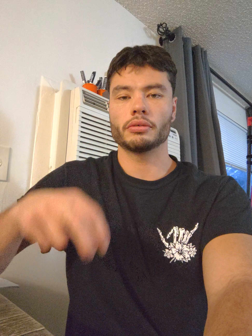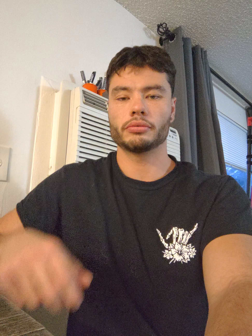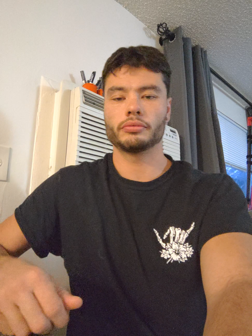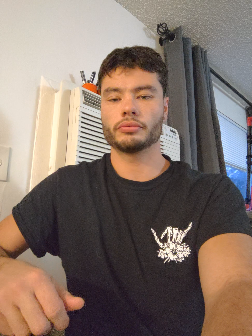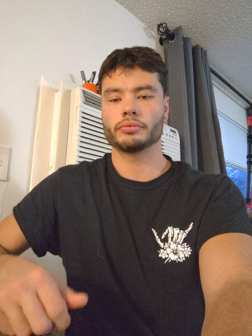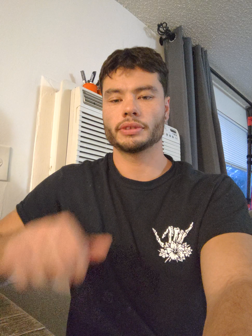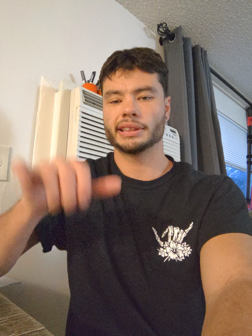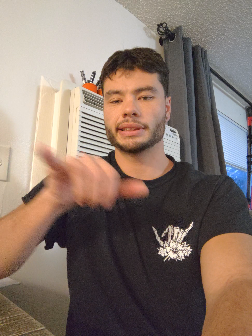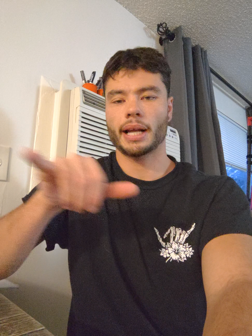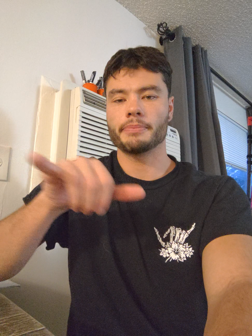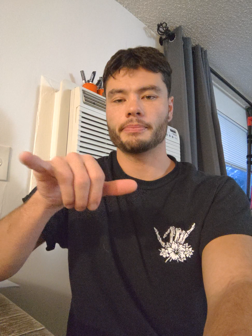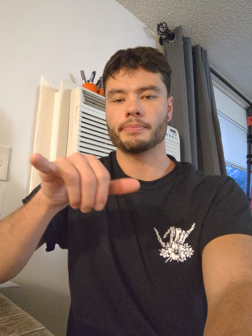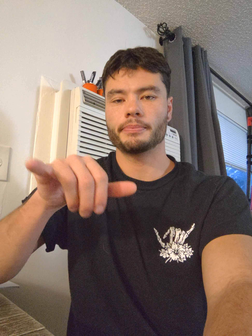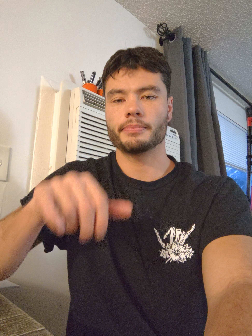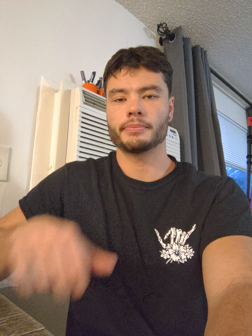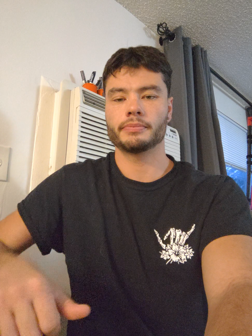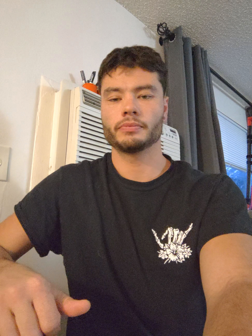same